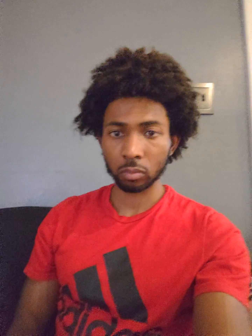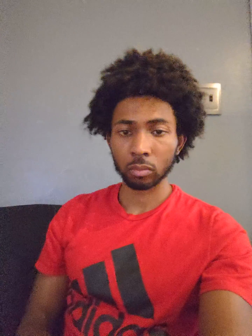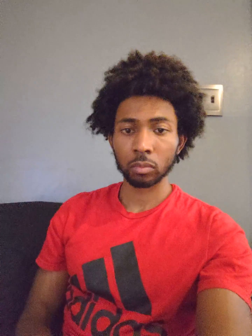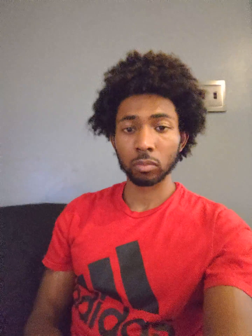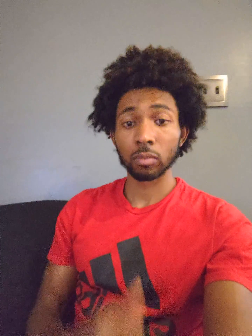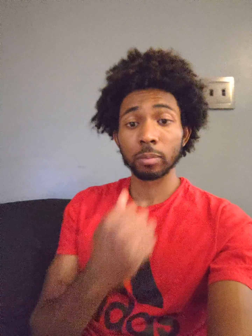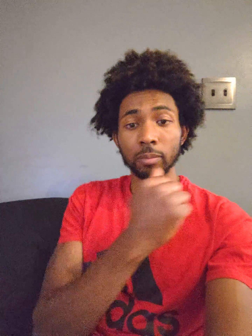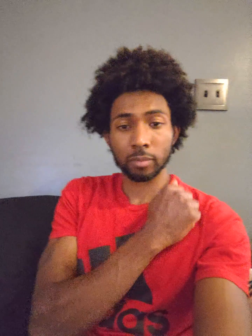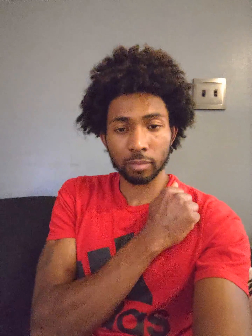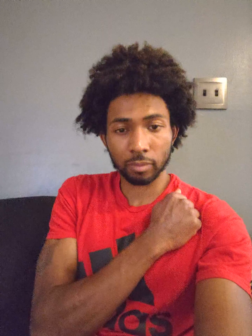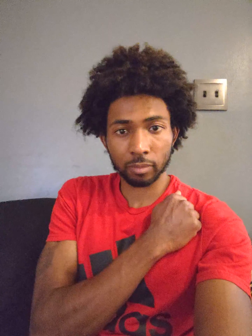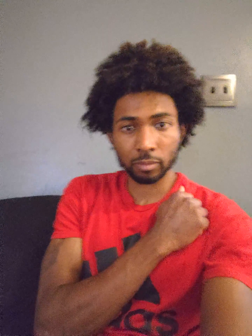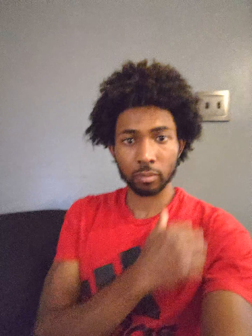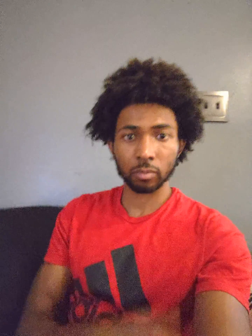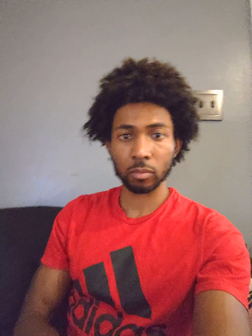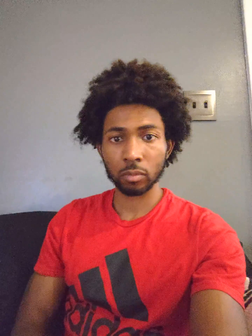hug